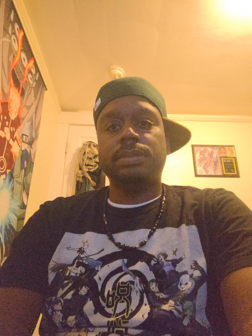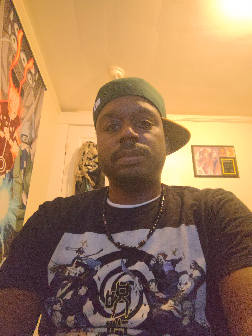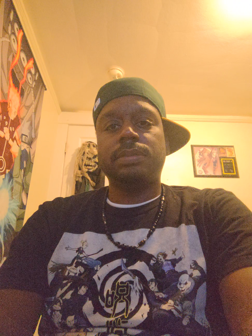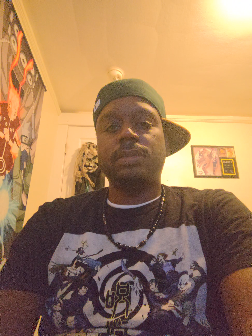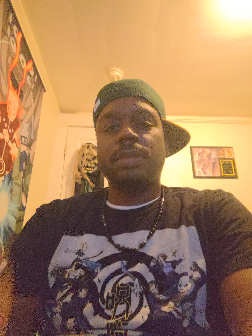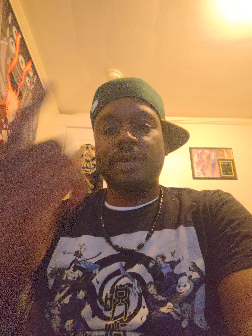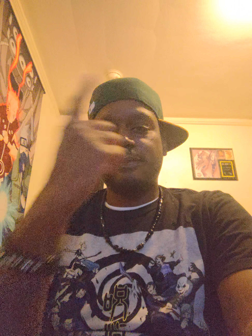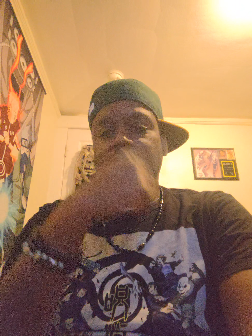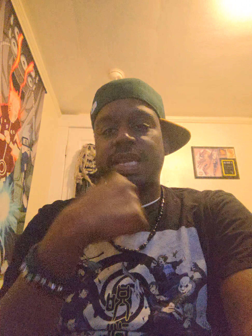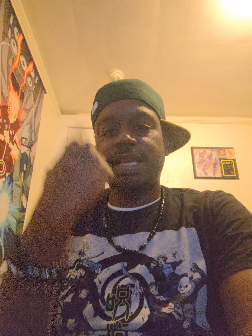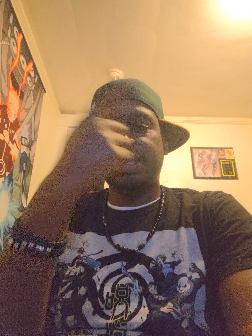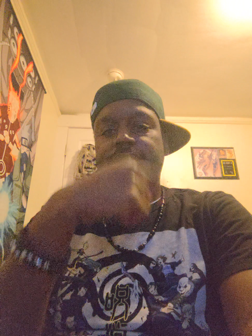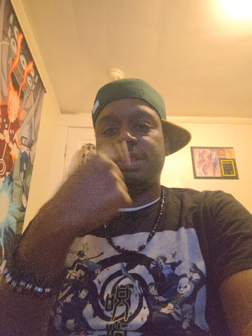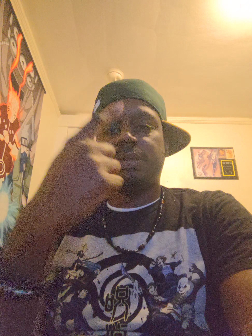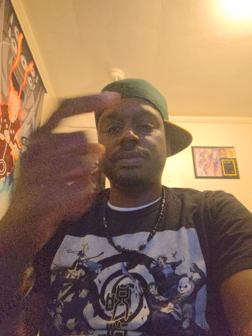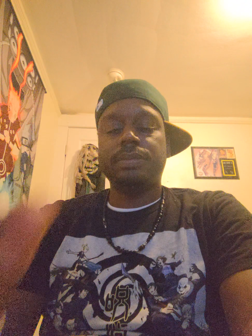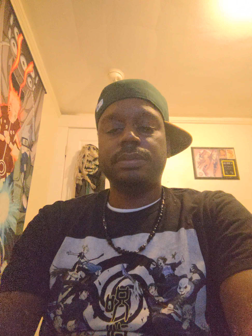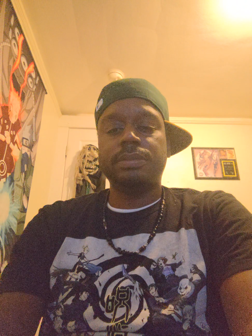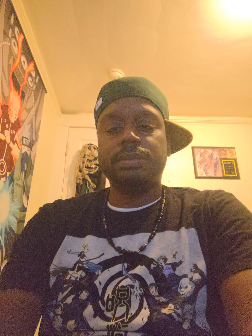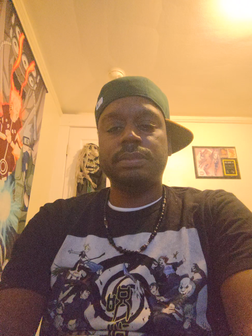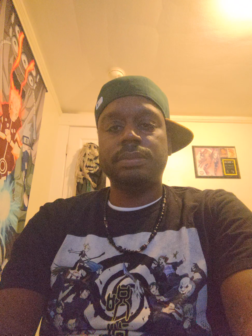face